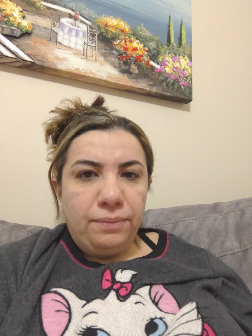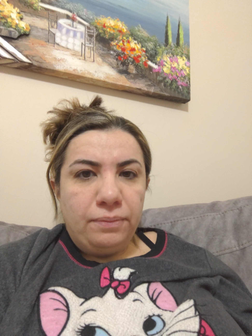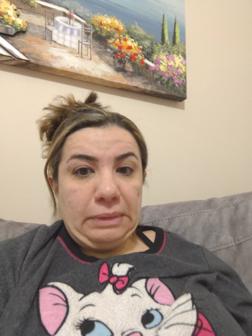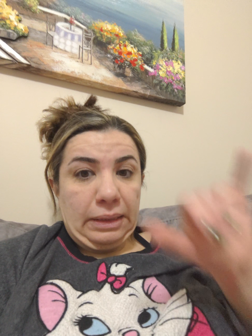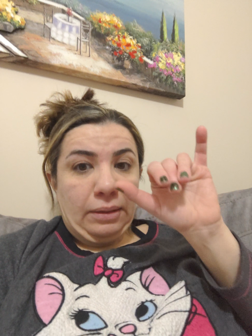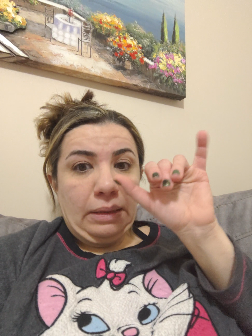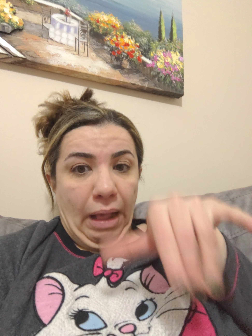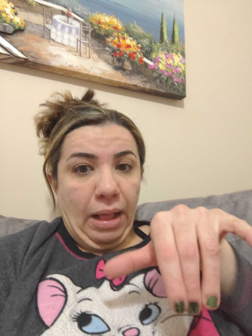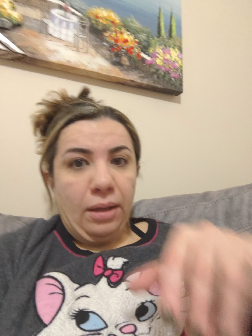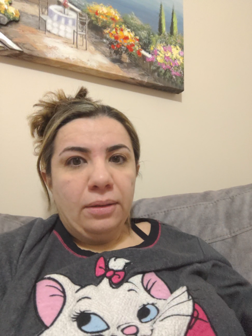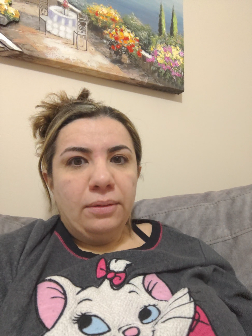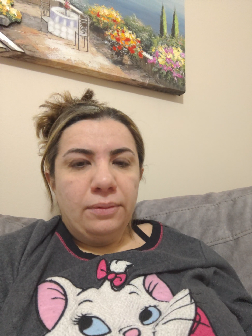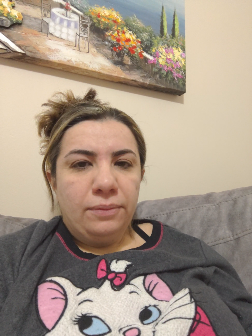that